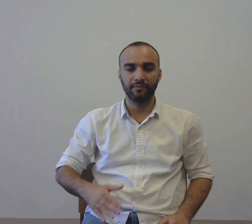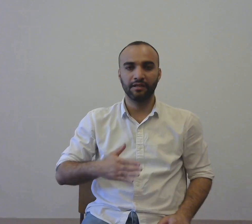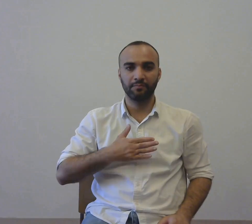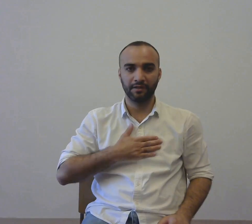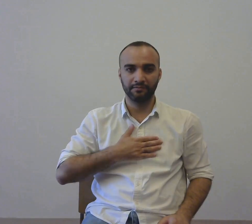mən